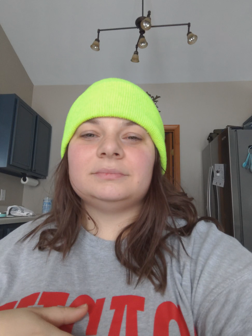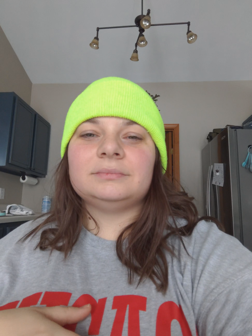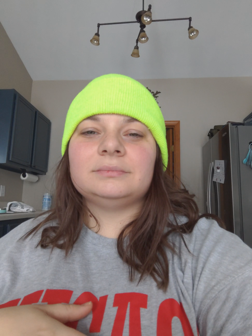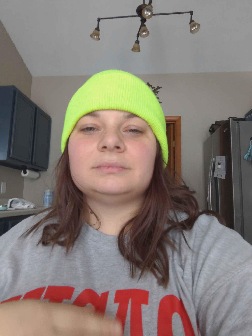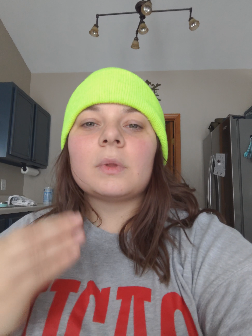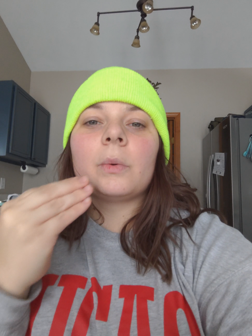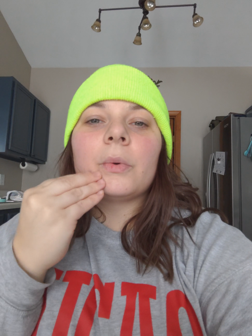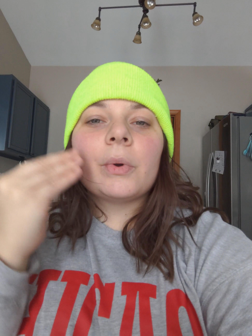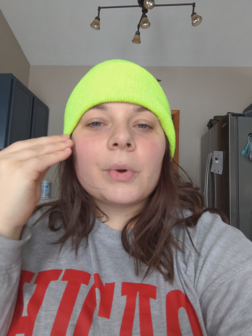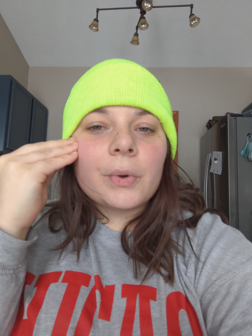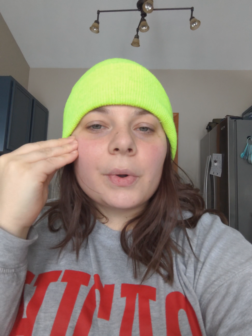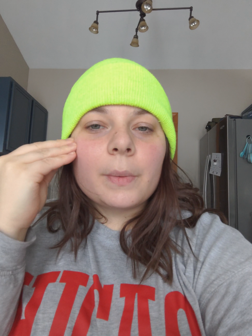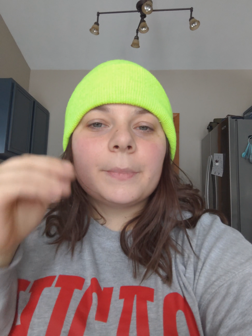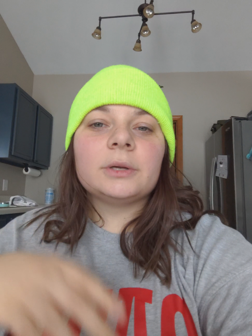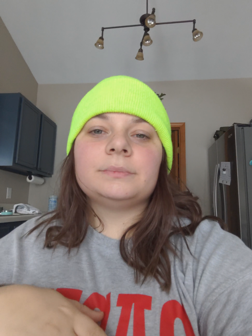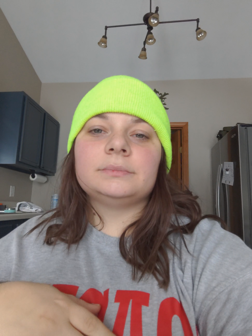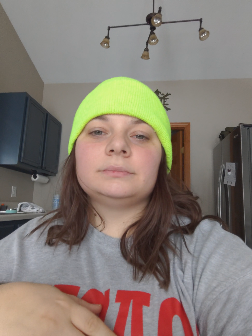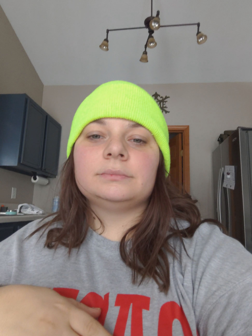home